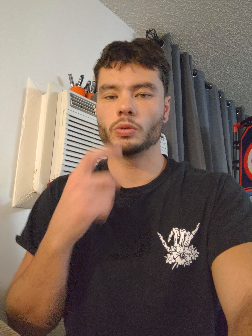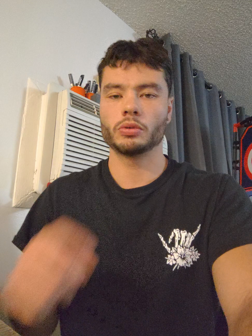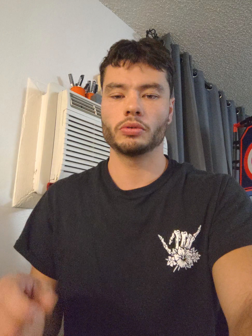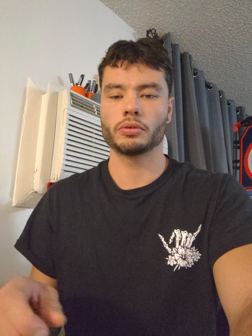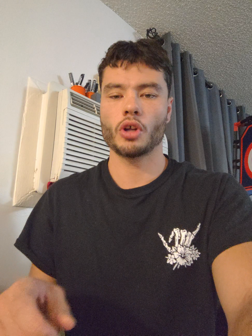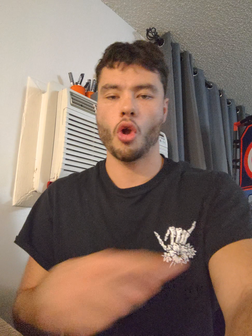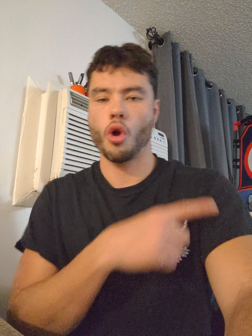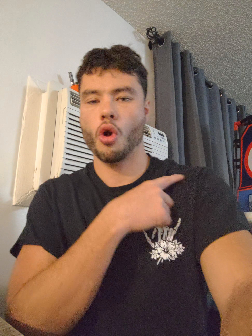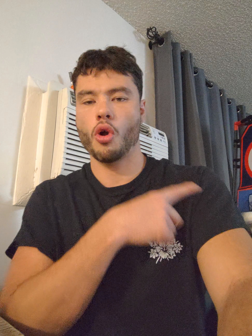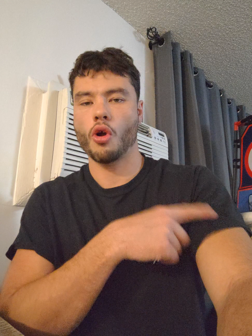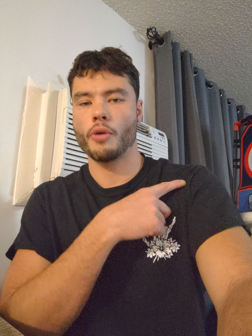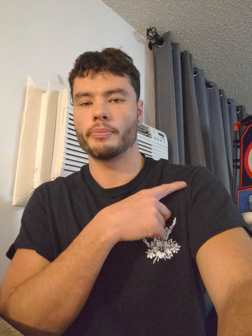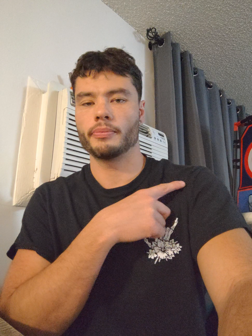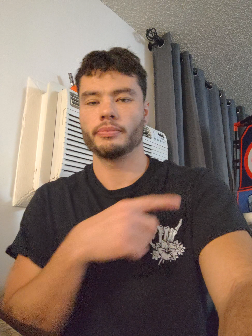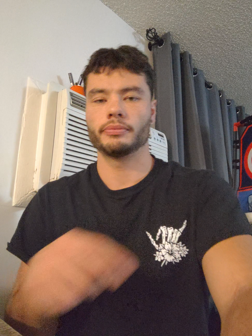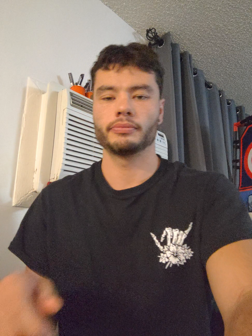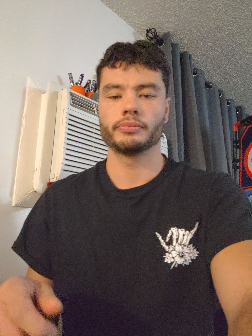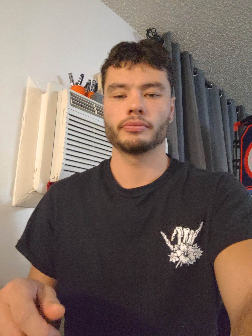arm